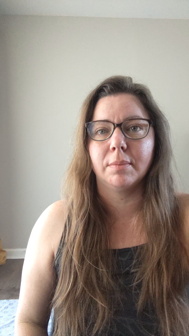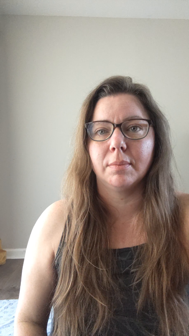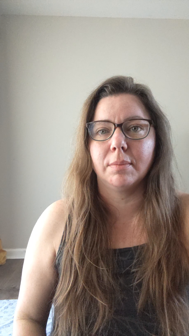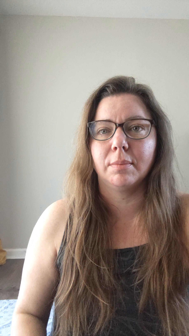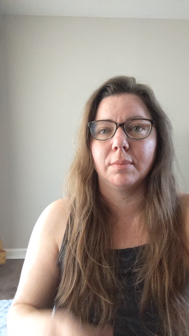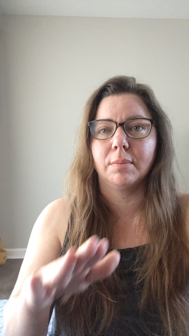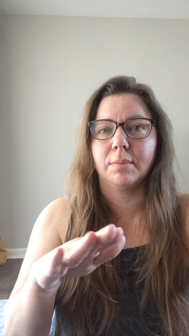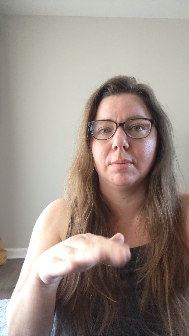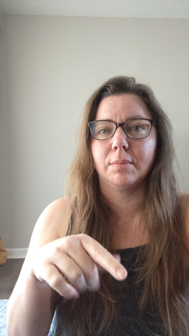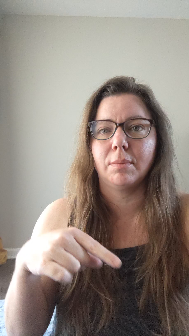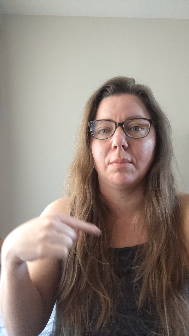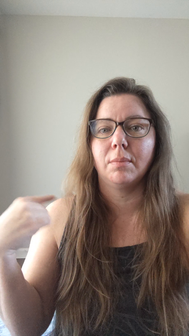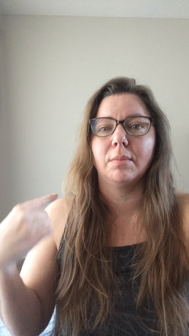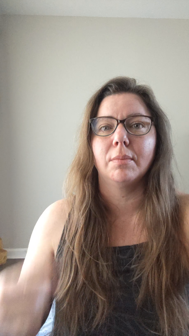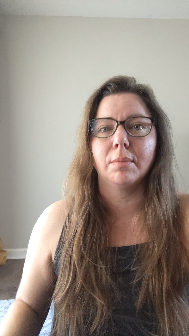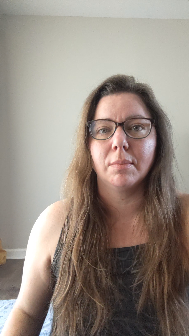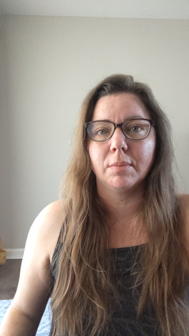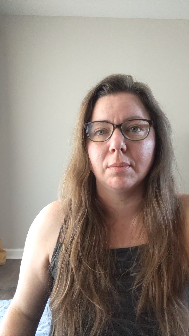long